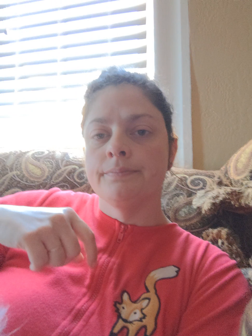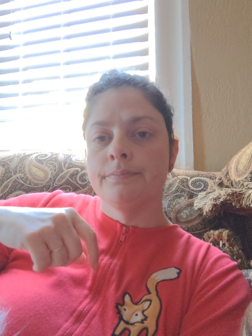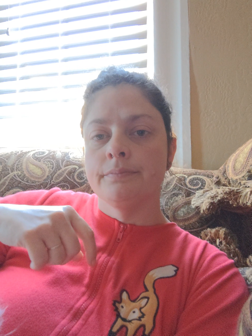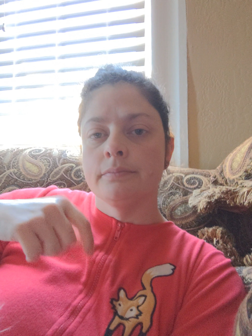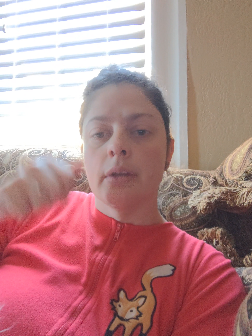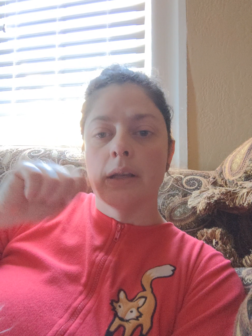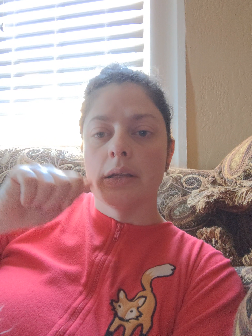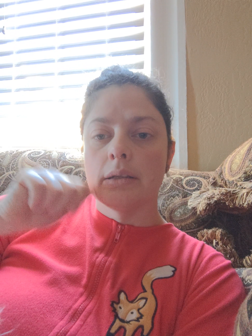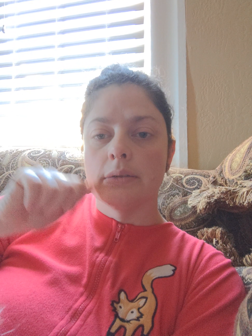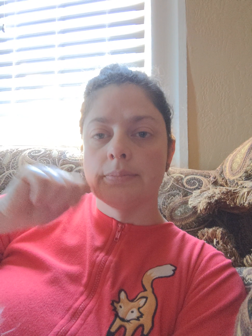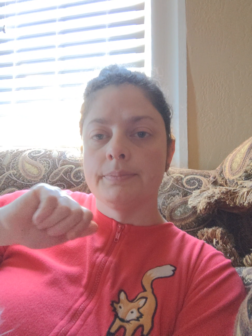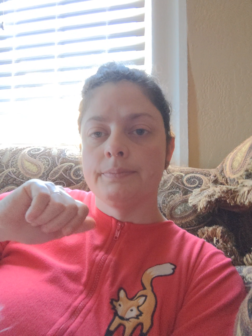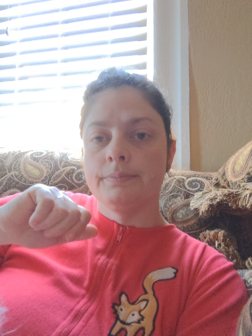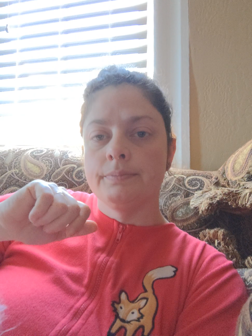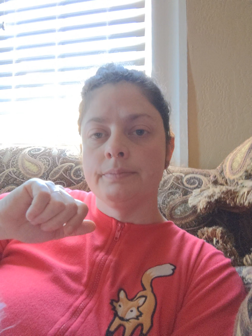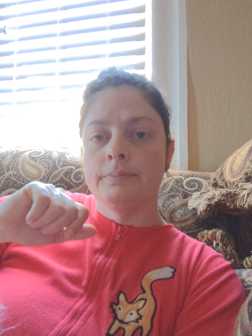aunt